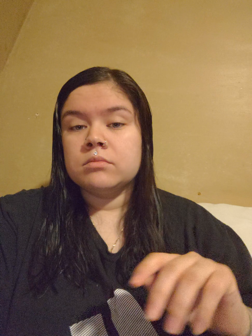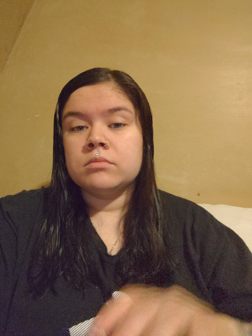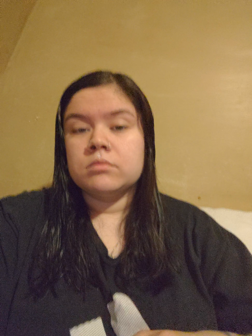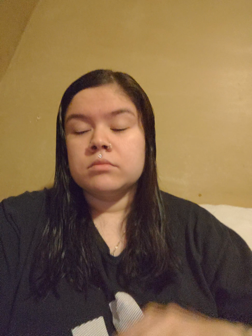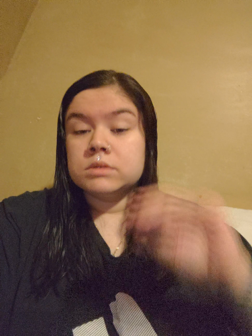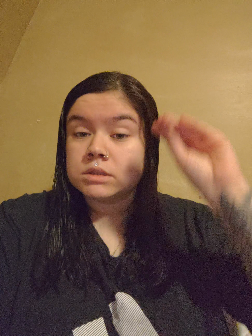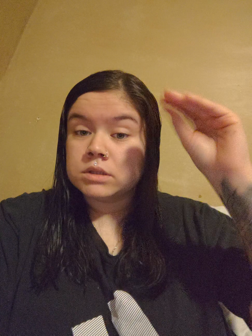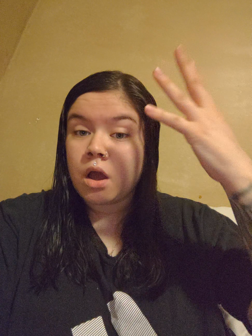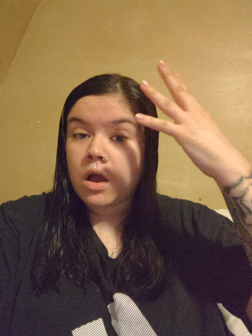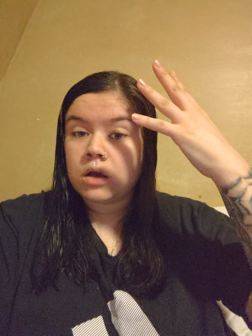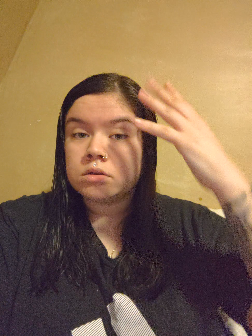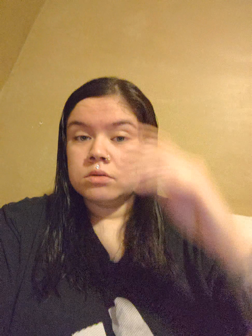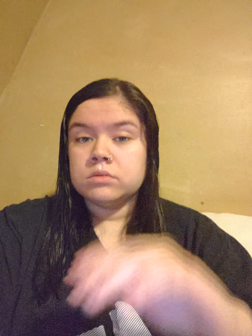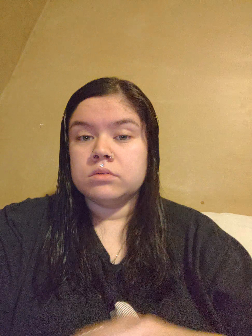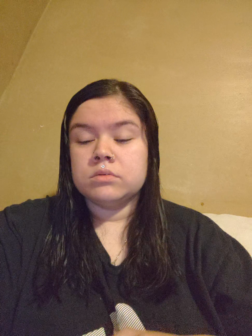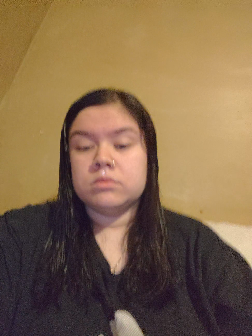sun